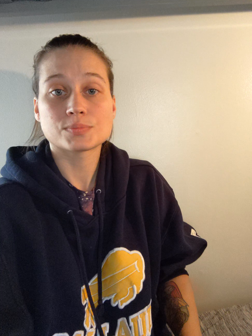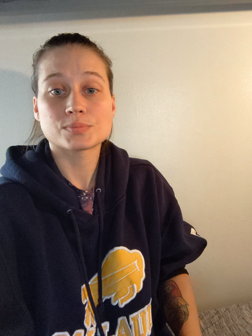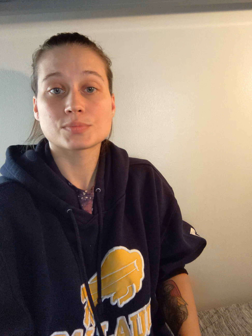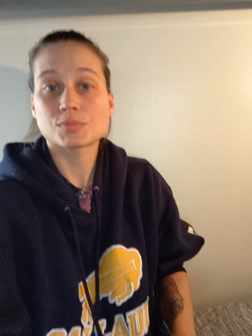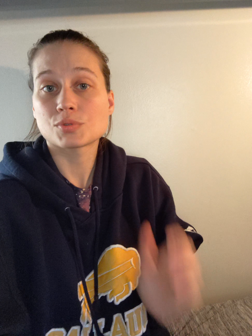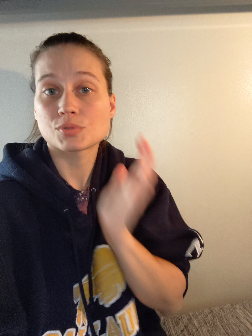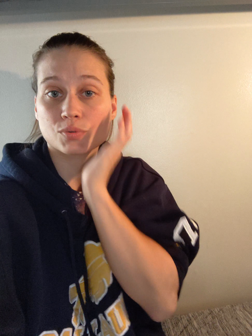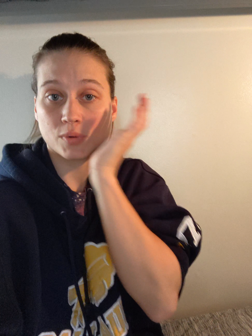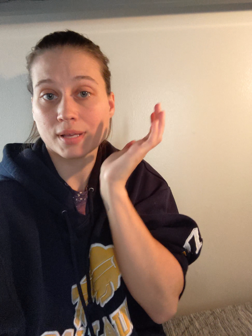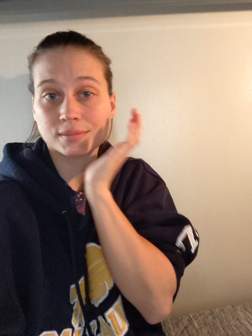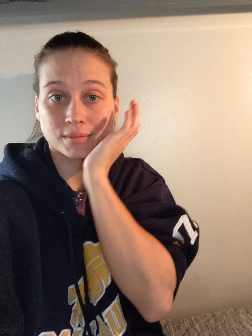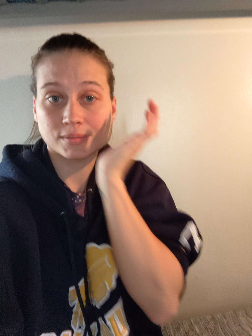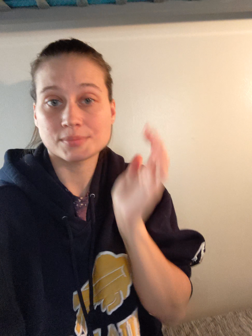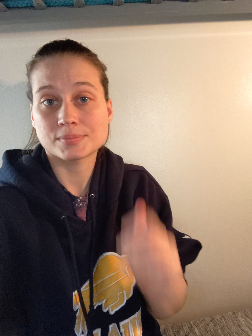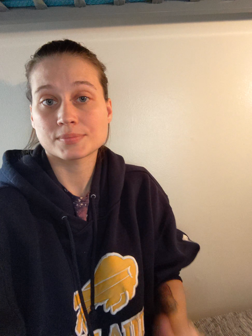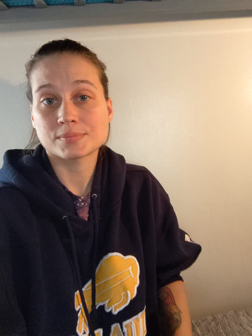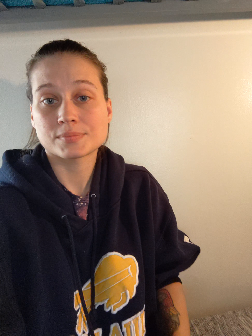grass